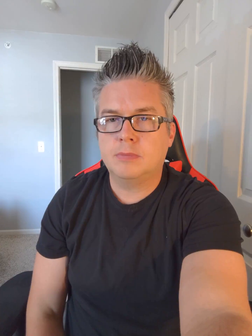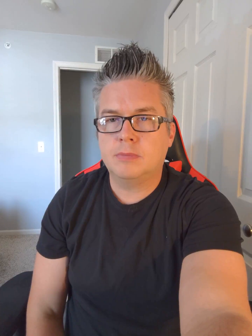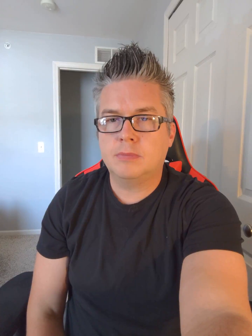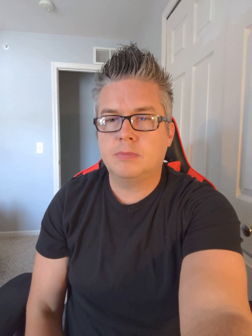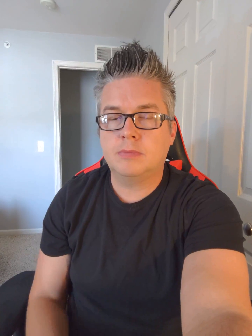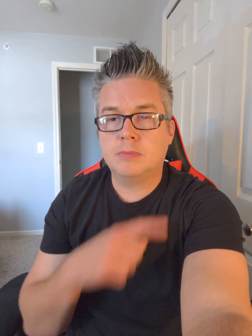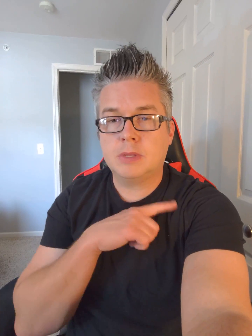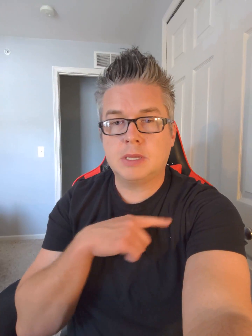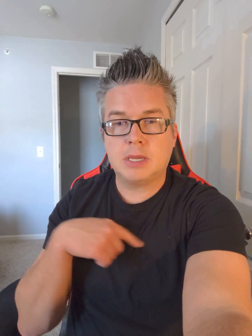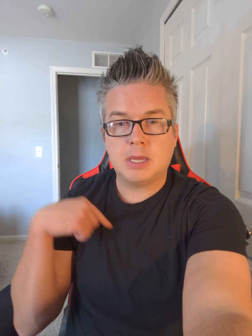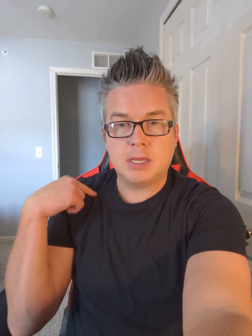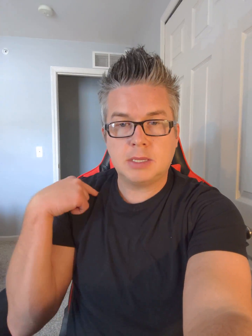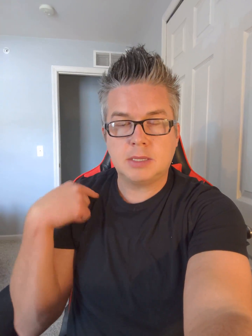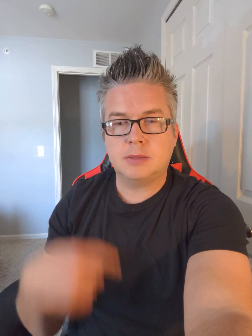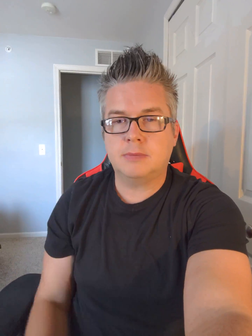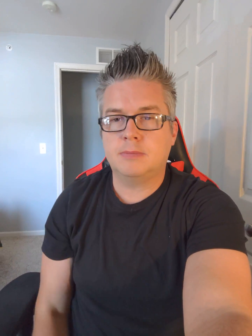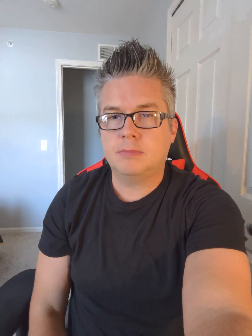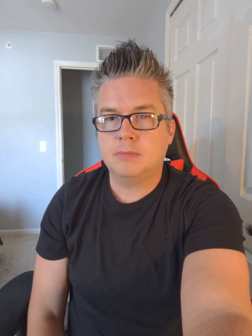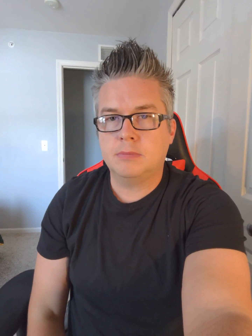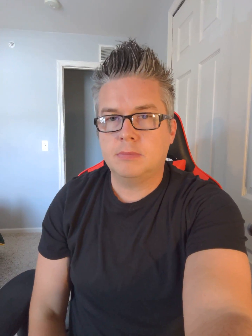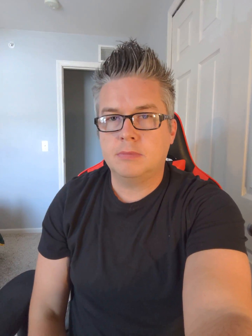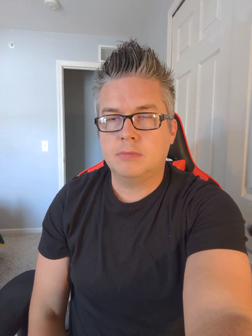necklace